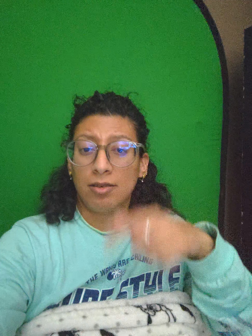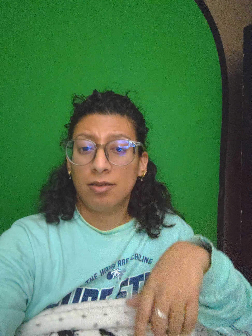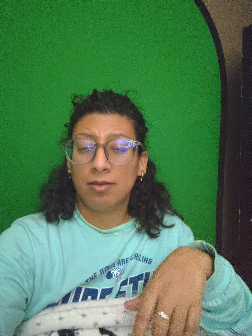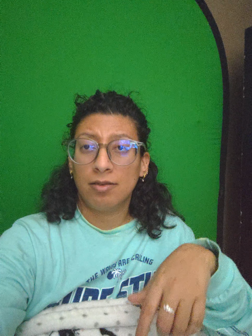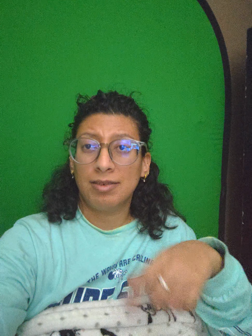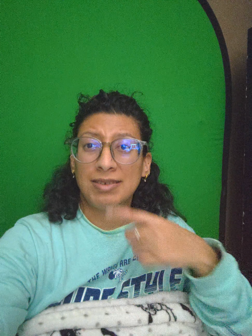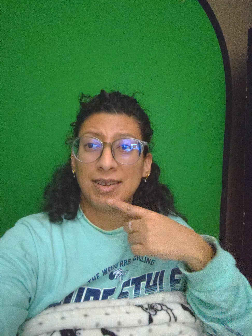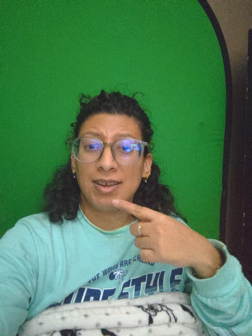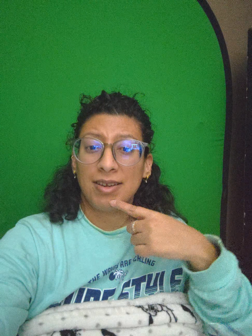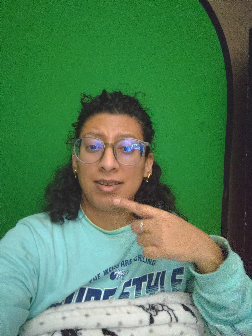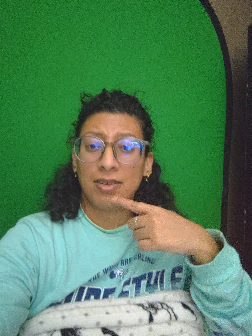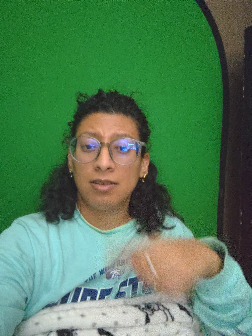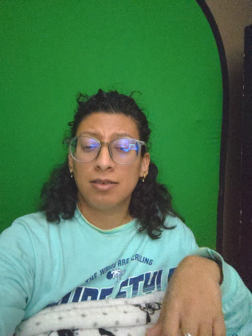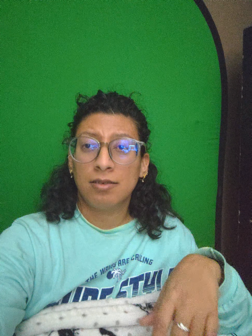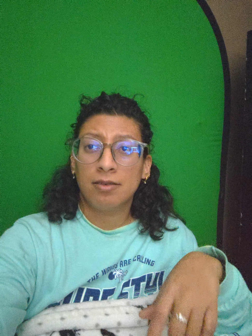say